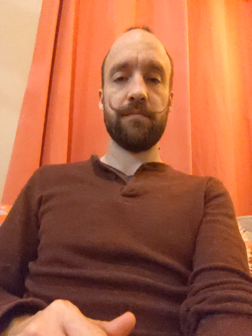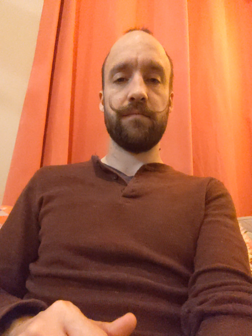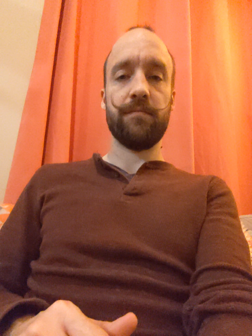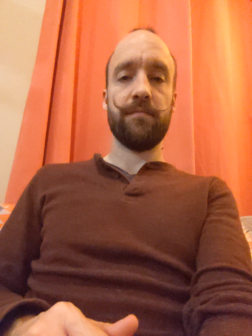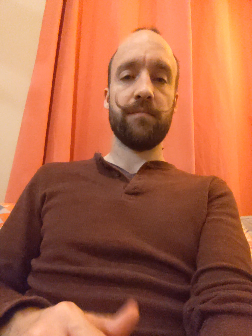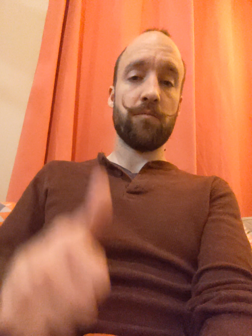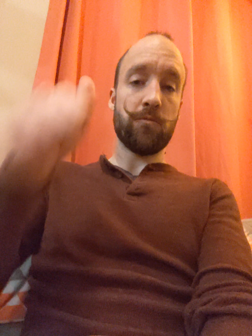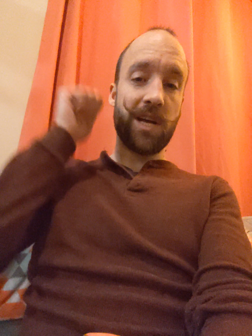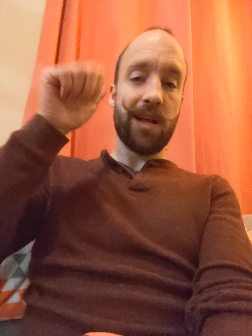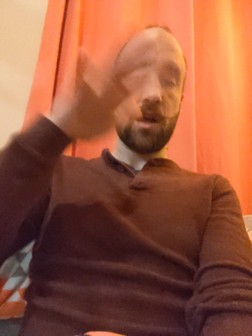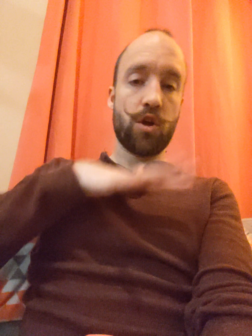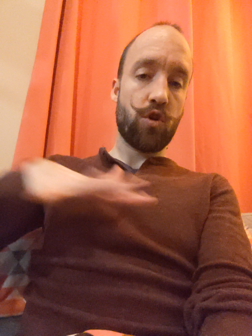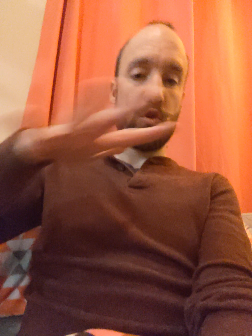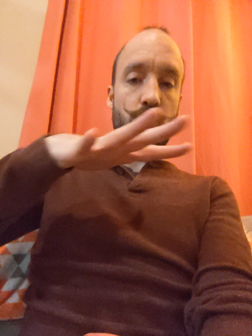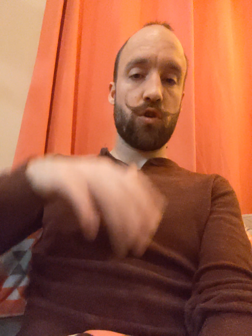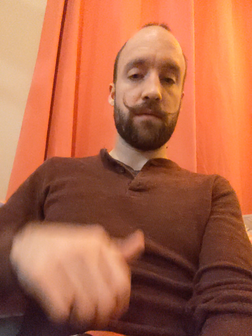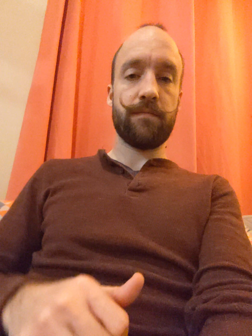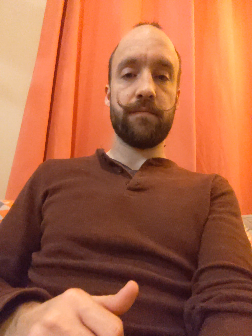backyard